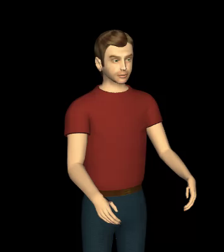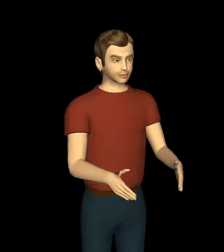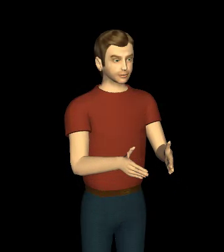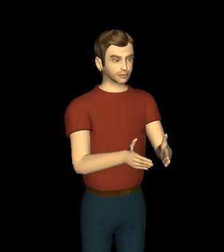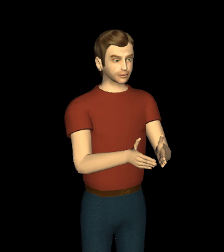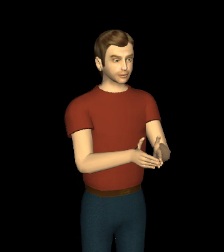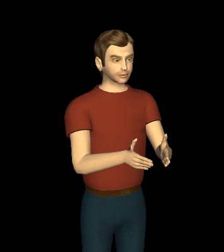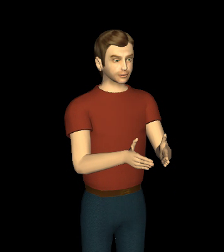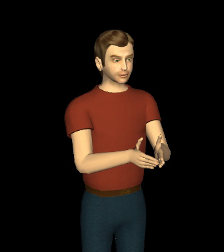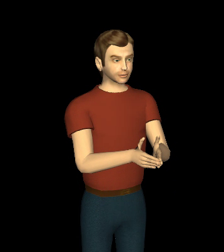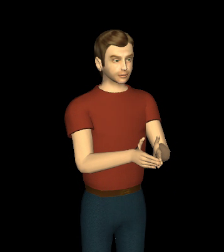يطلب